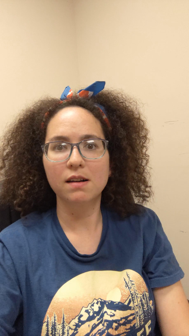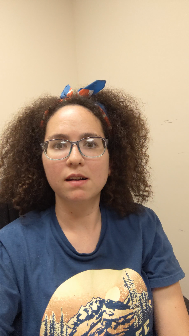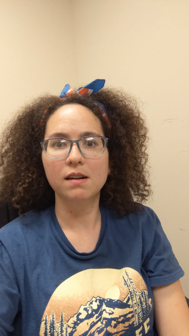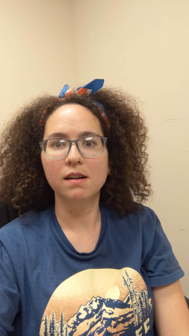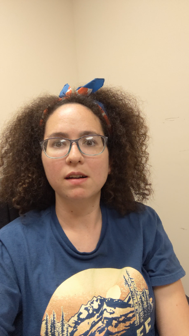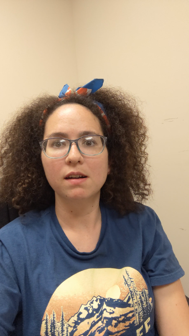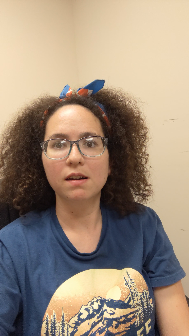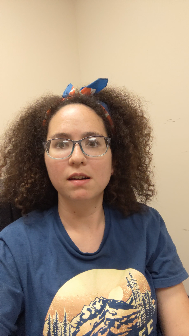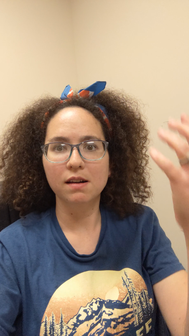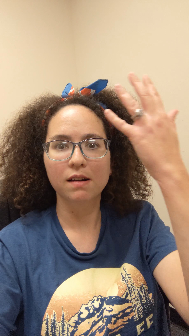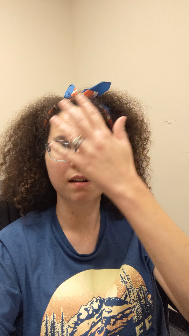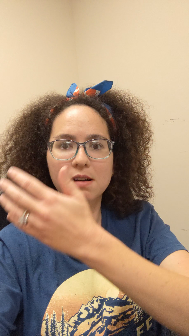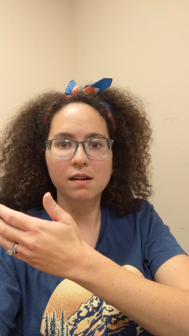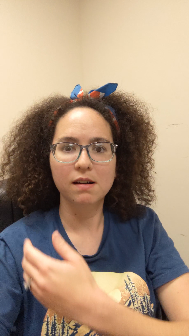dark